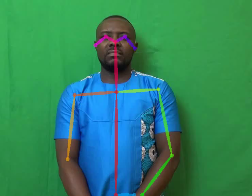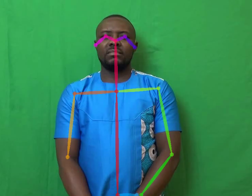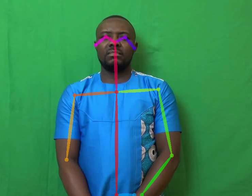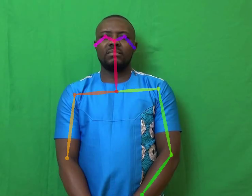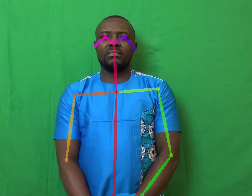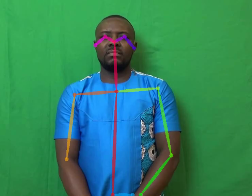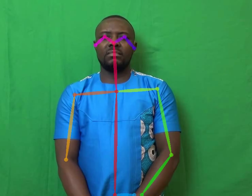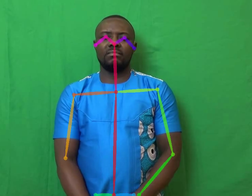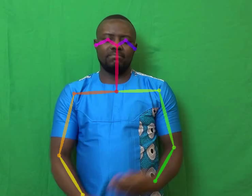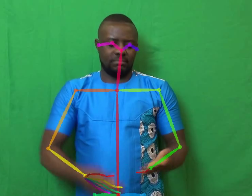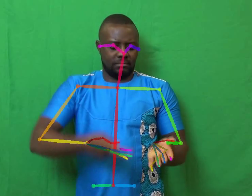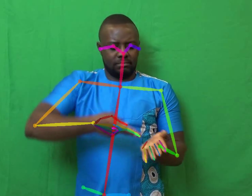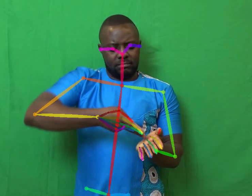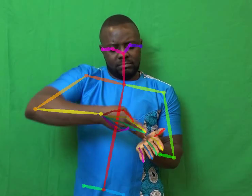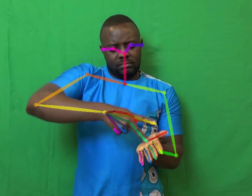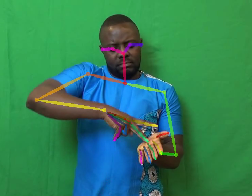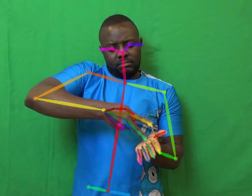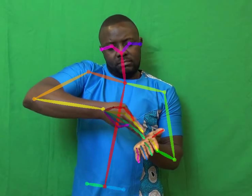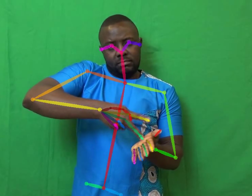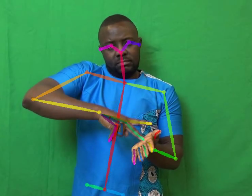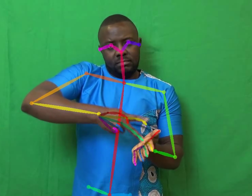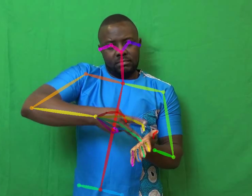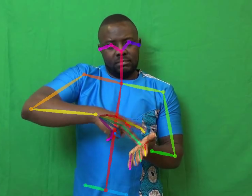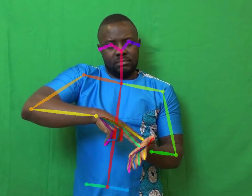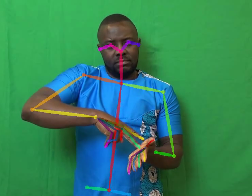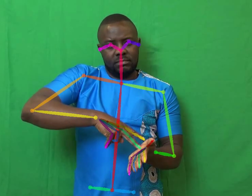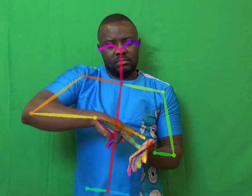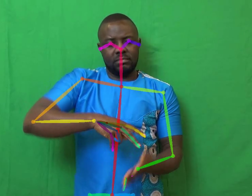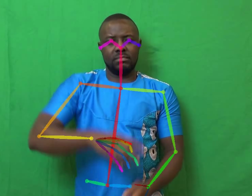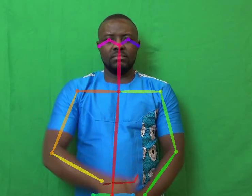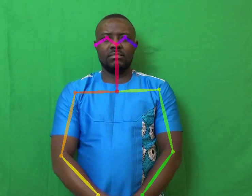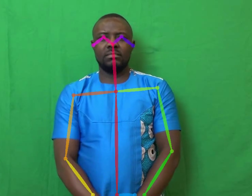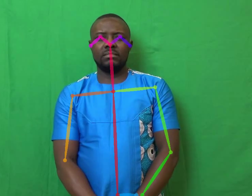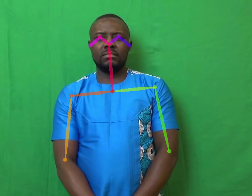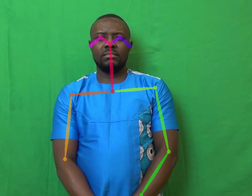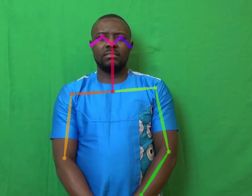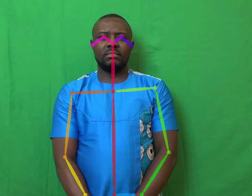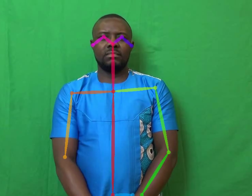compass